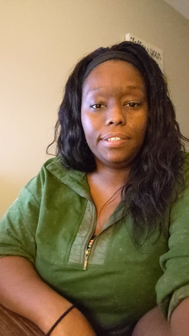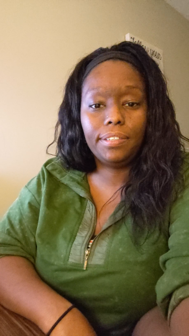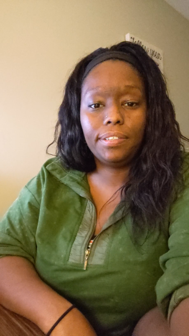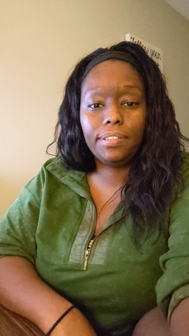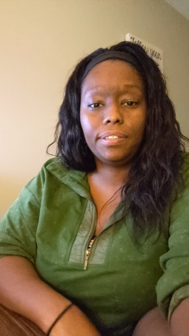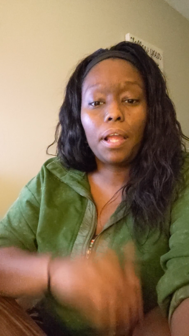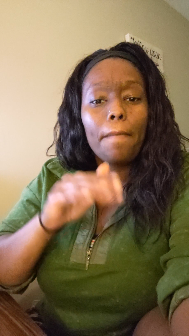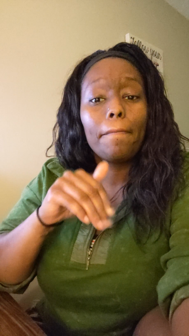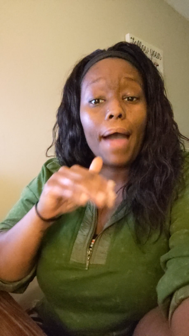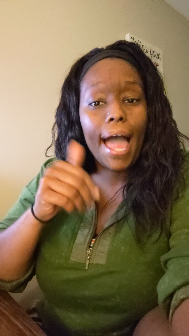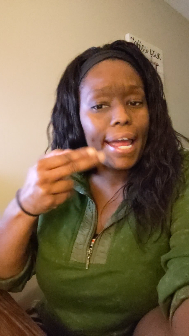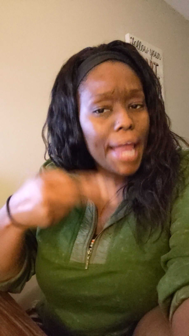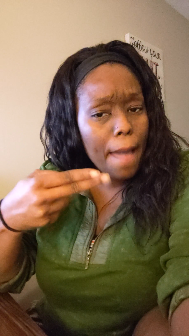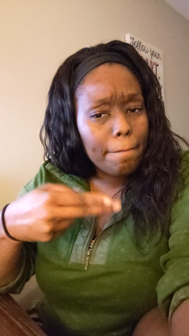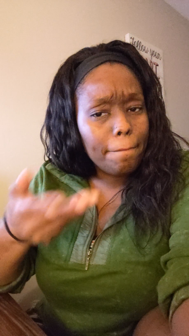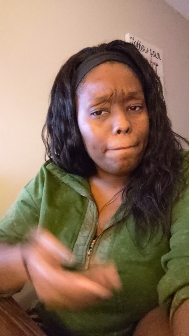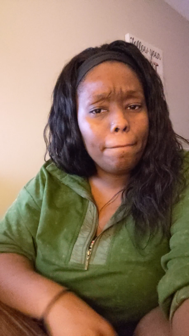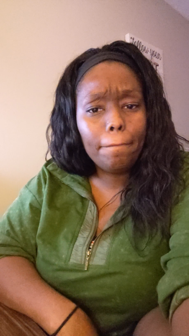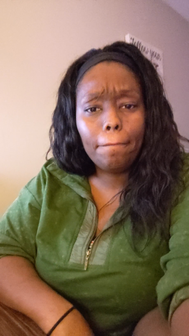pet's name